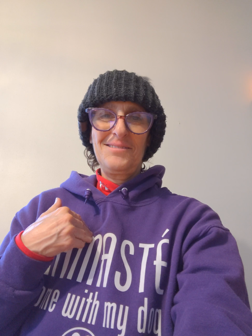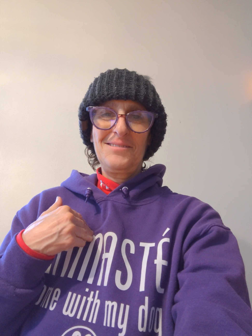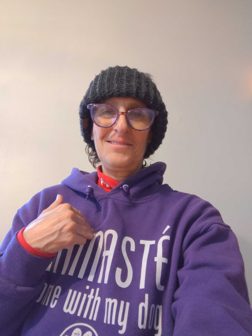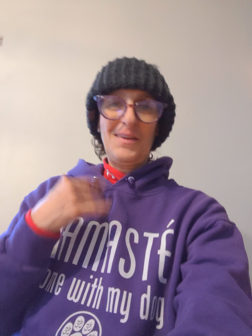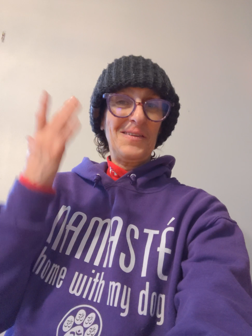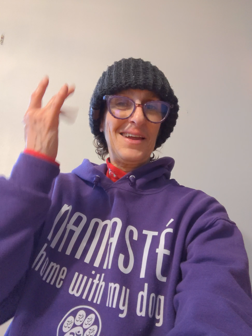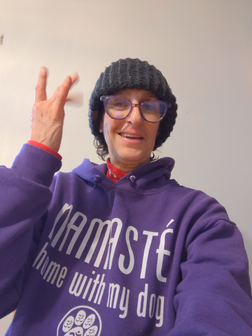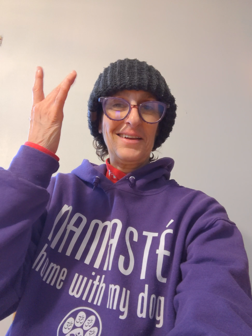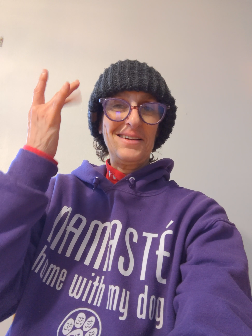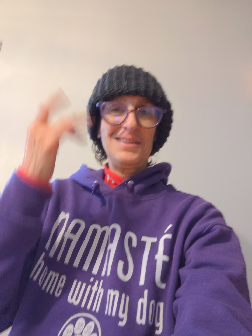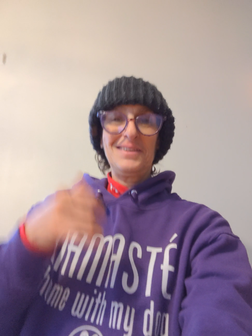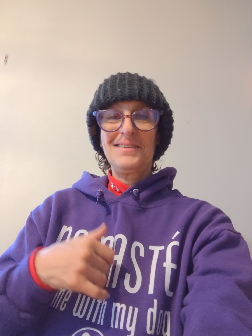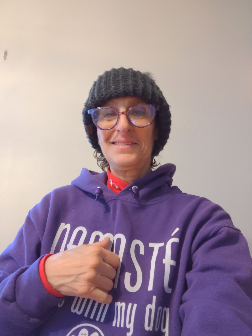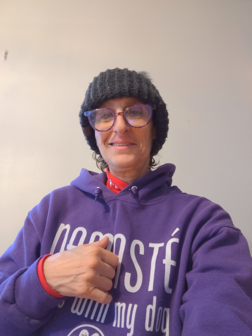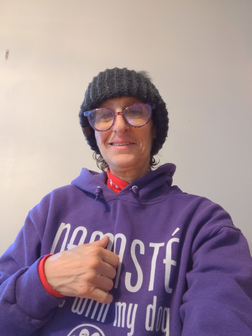why